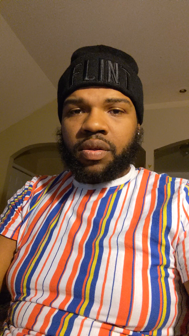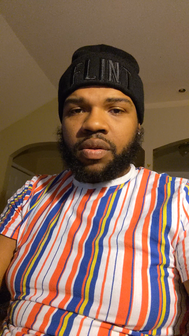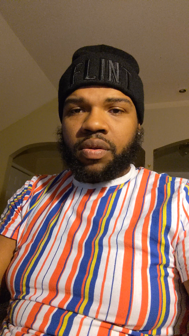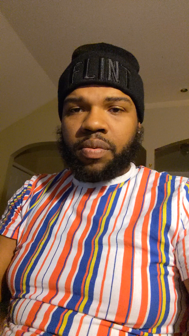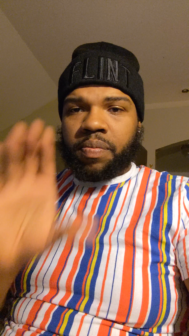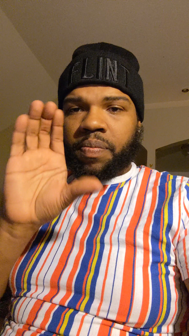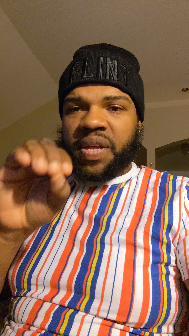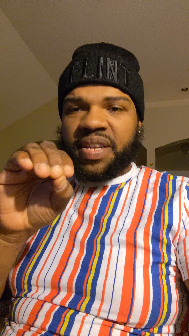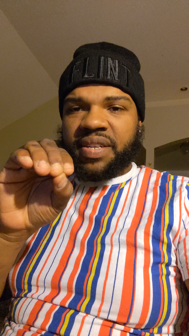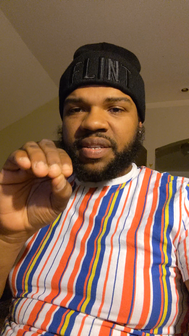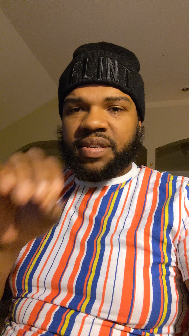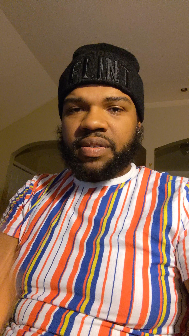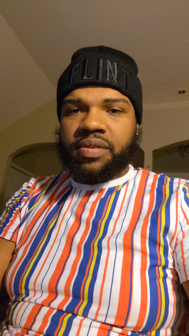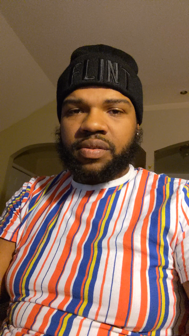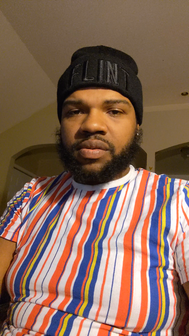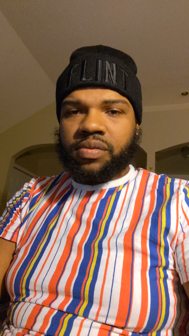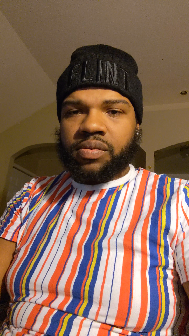bite